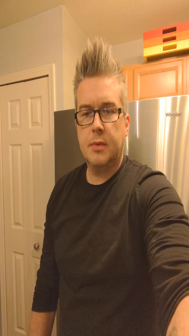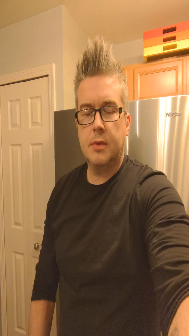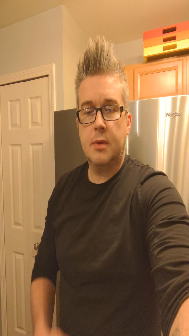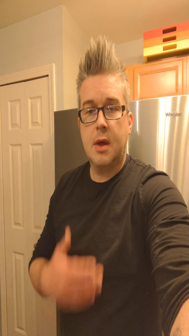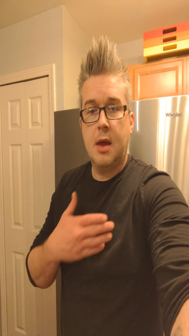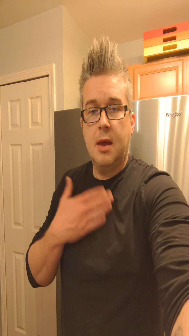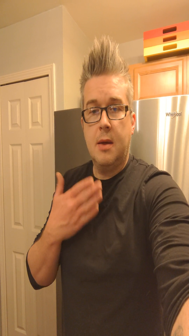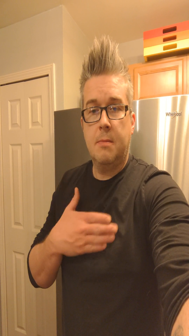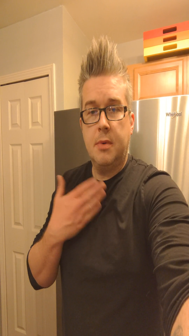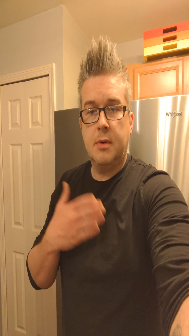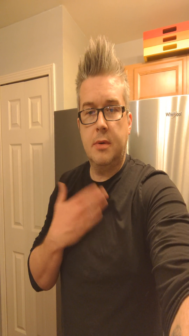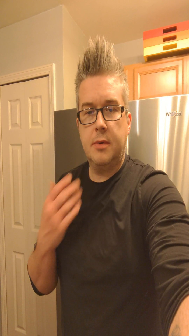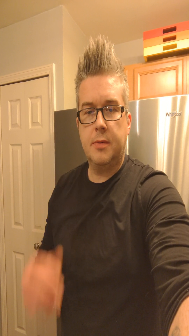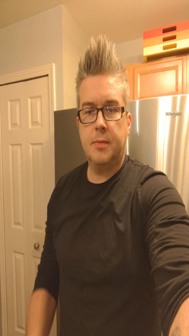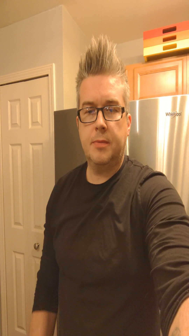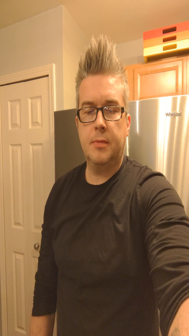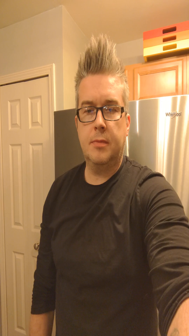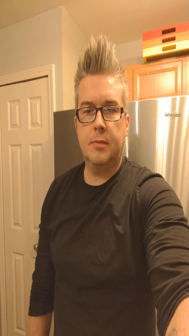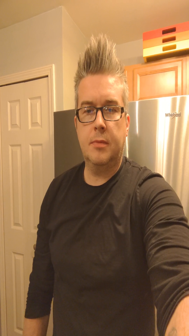happy